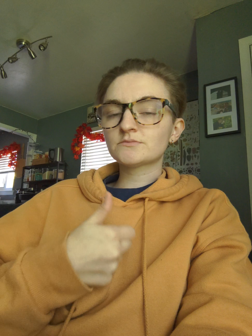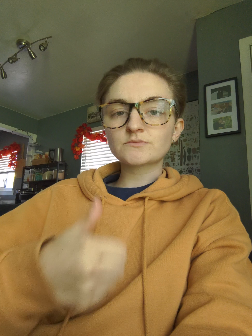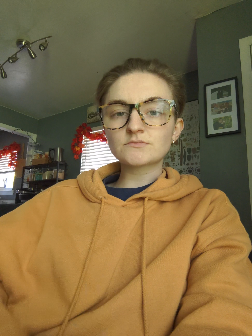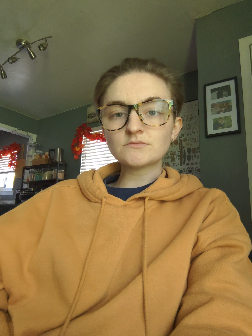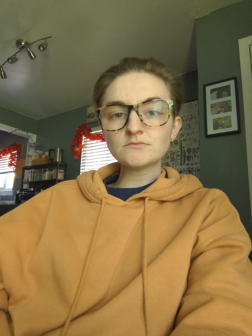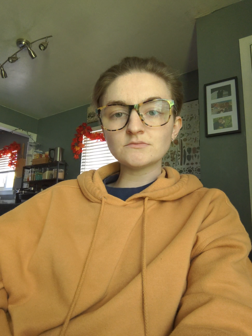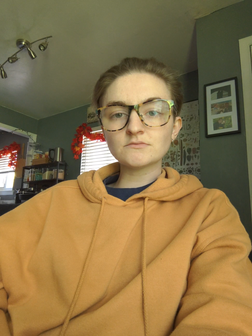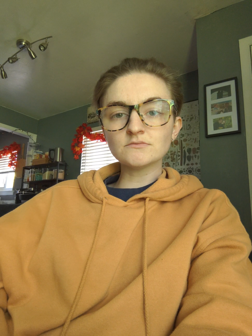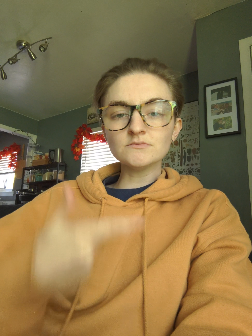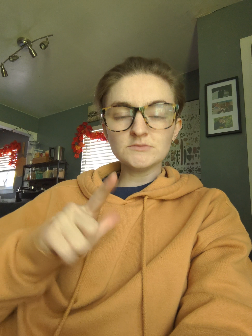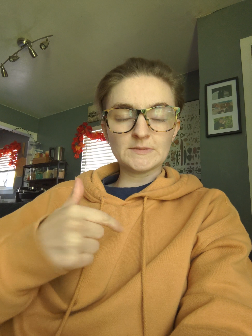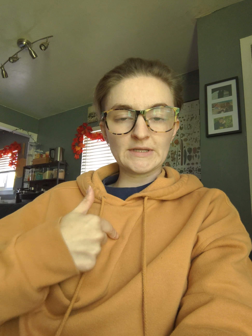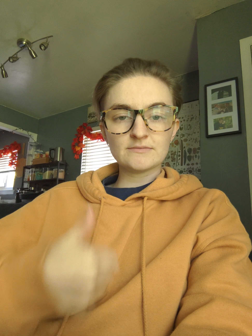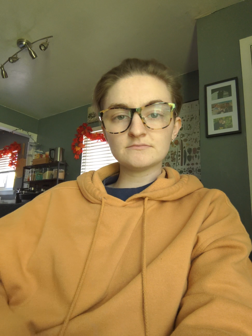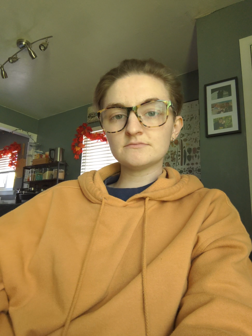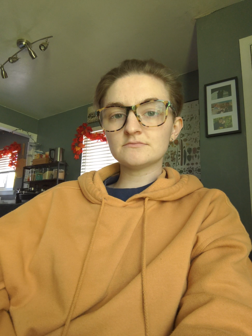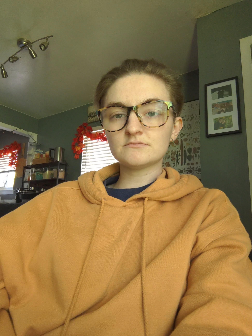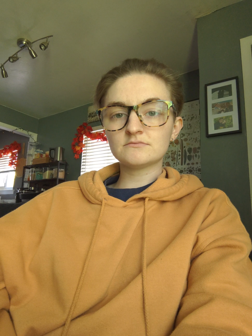let me